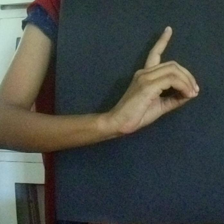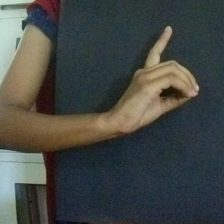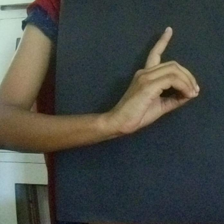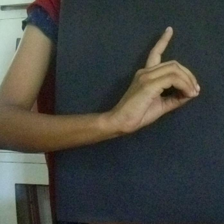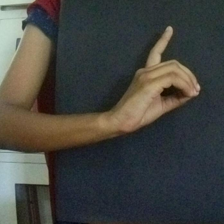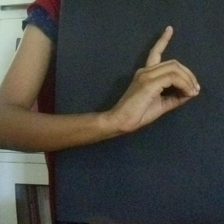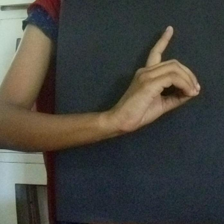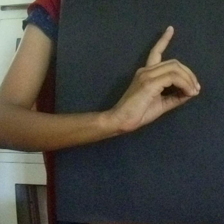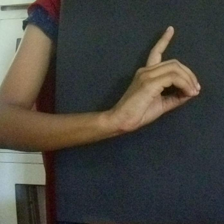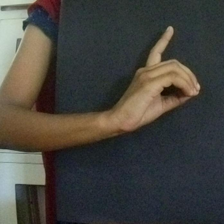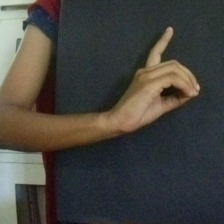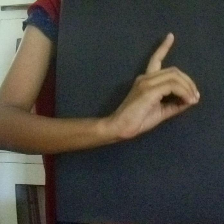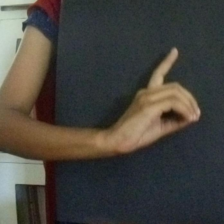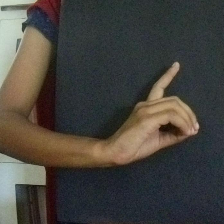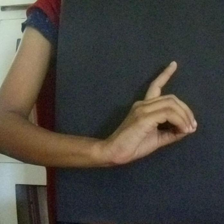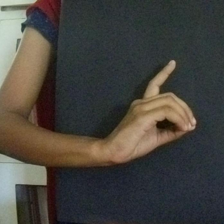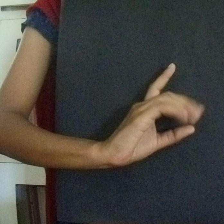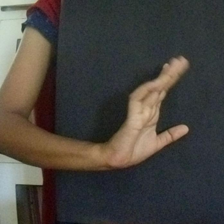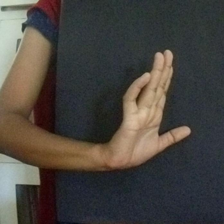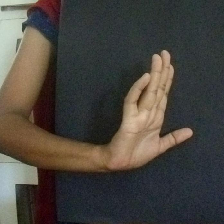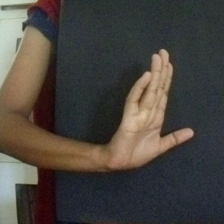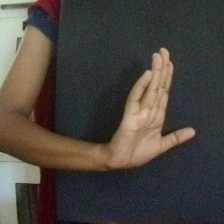hot